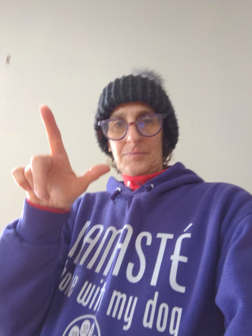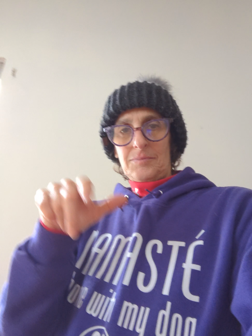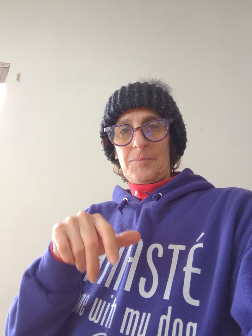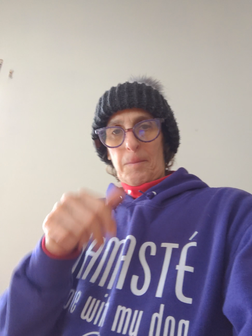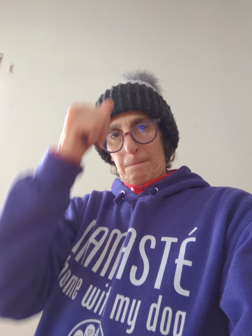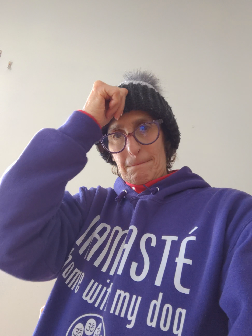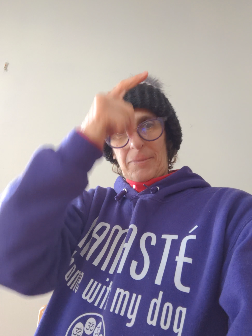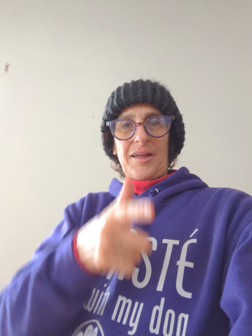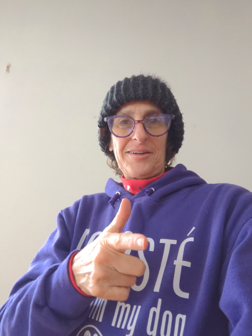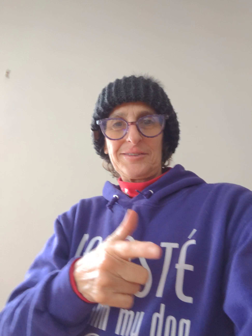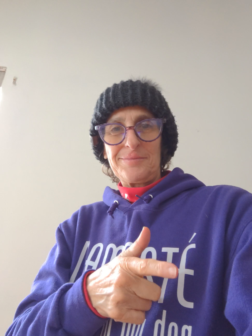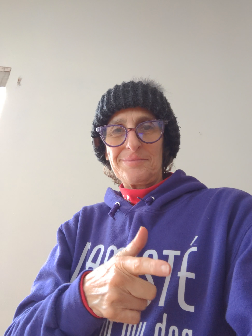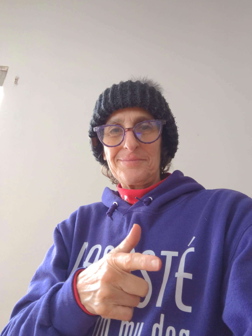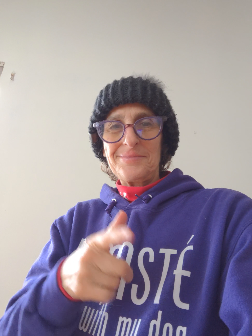brother